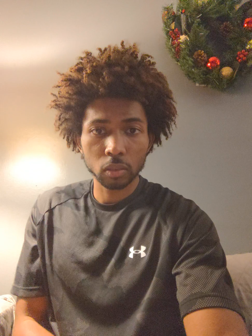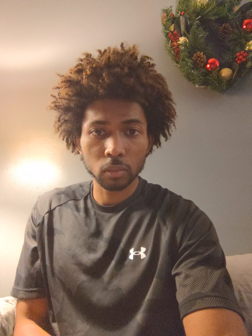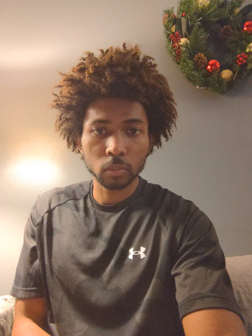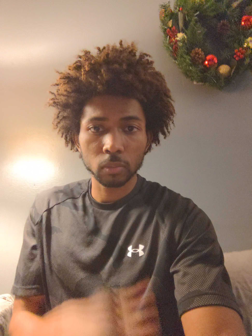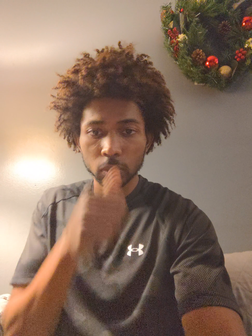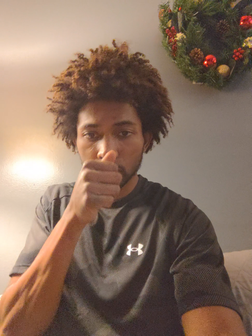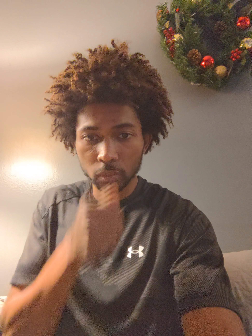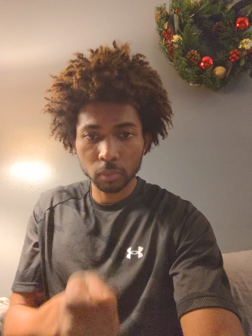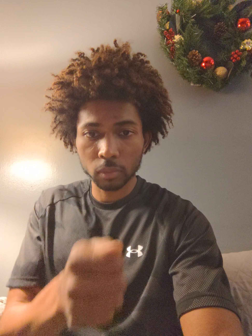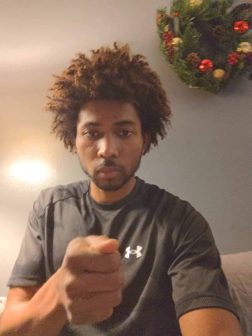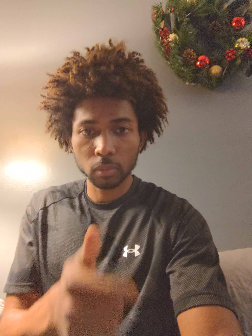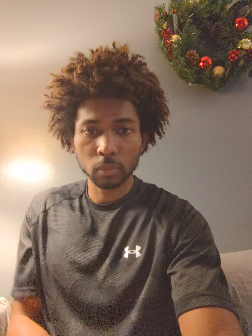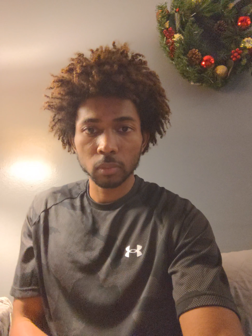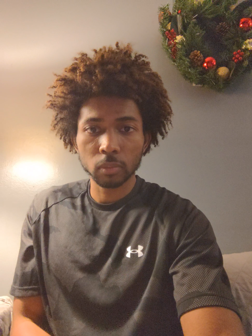hide